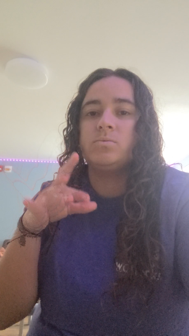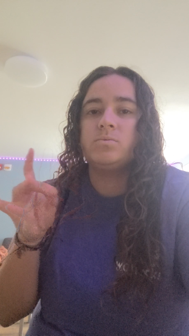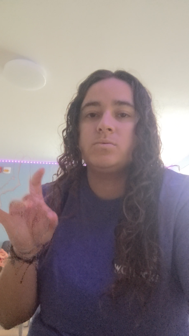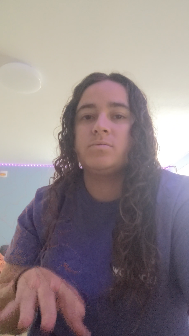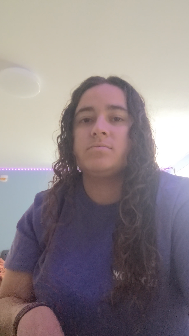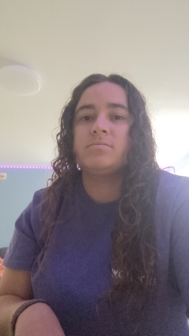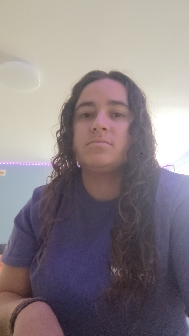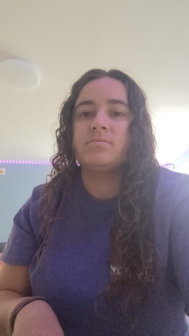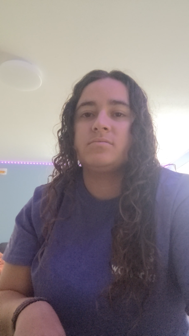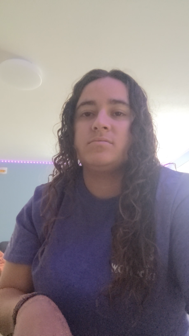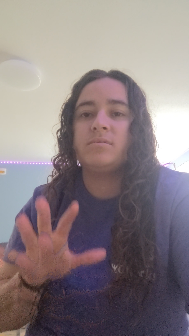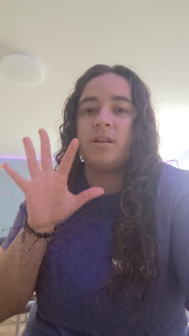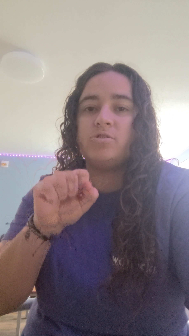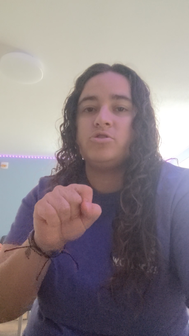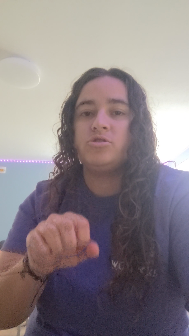catch